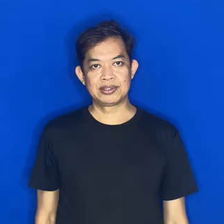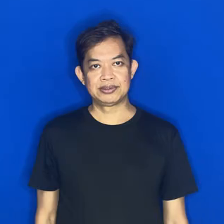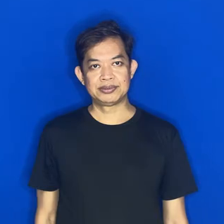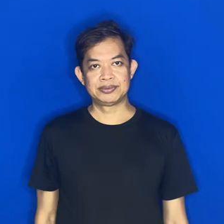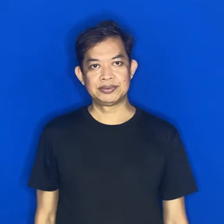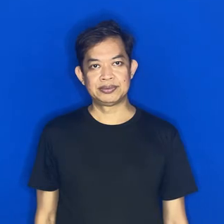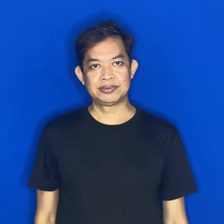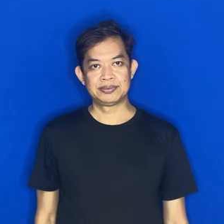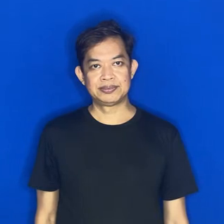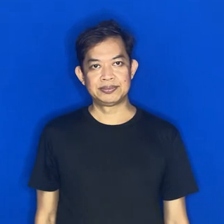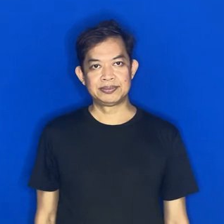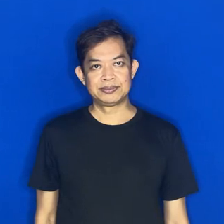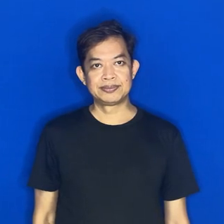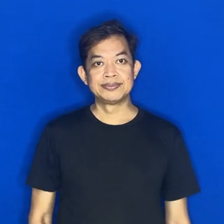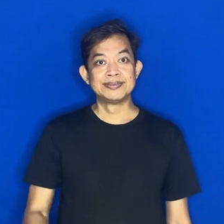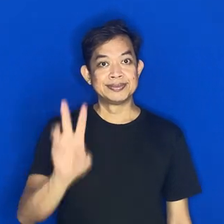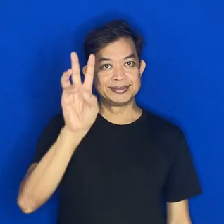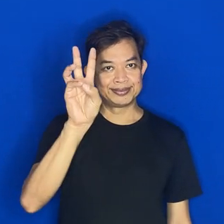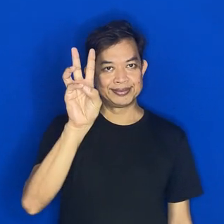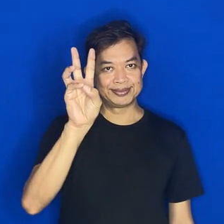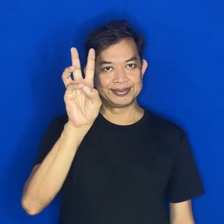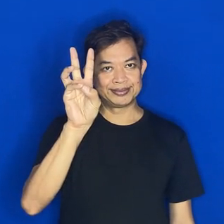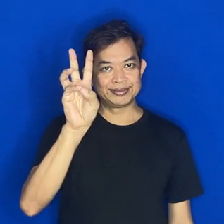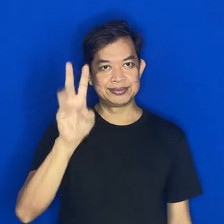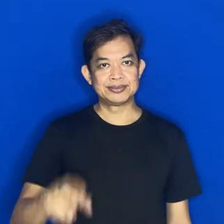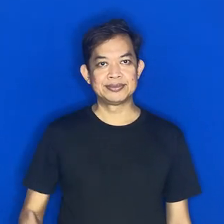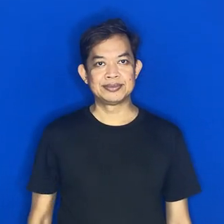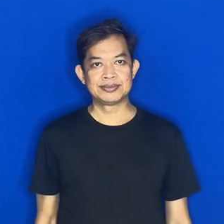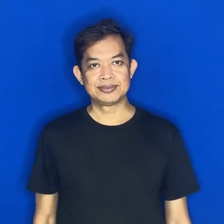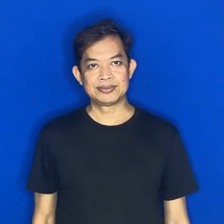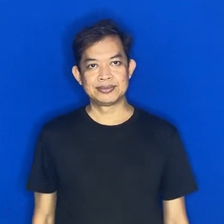six